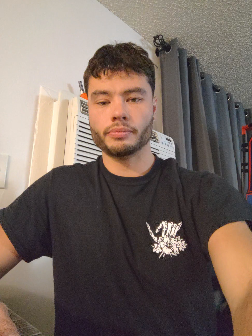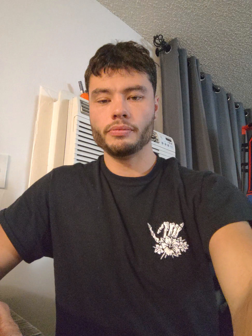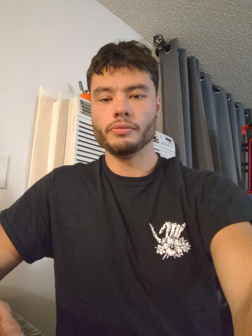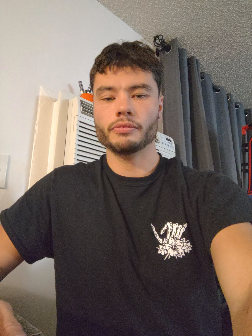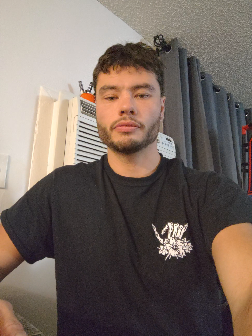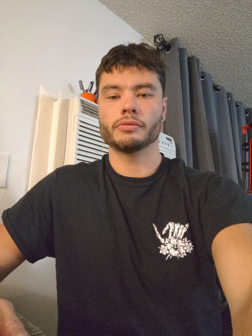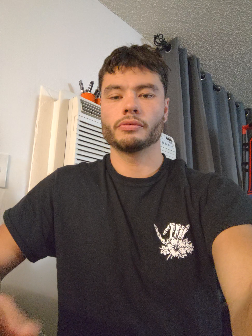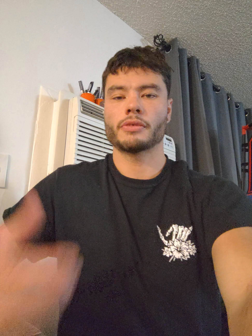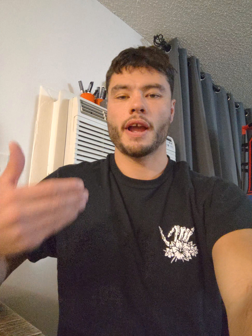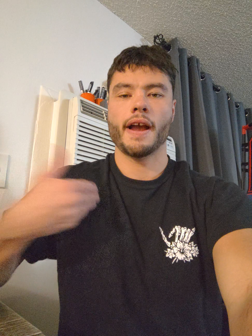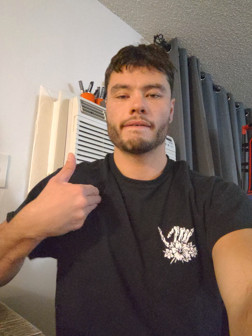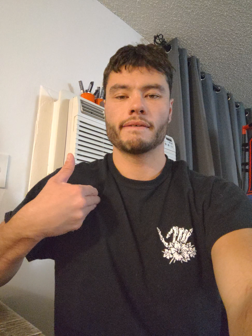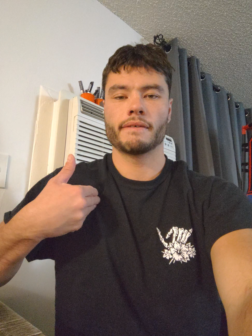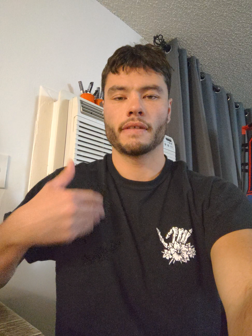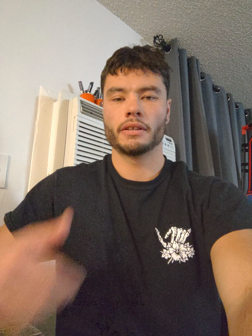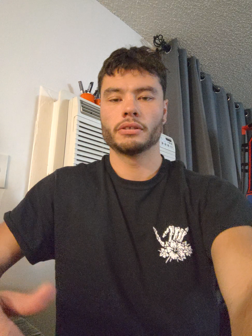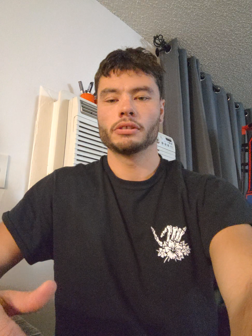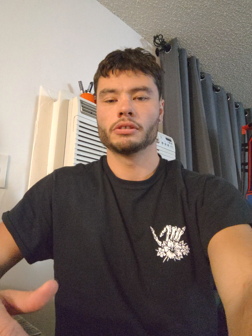have